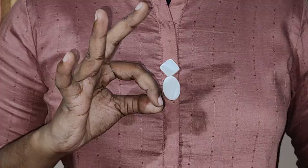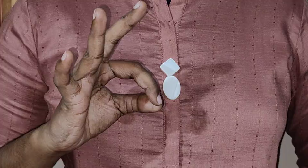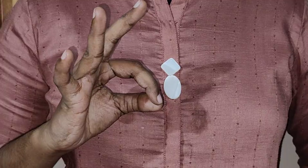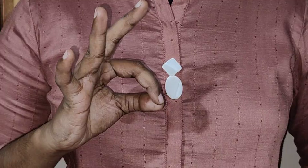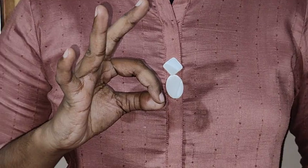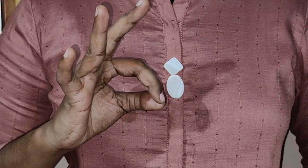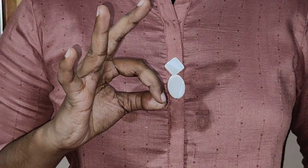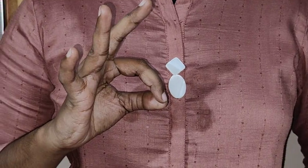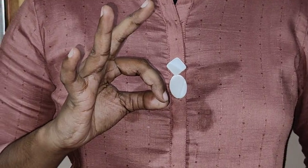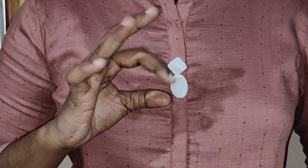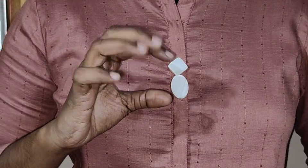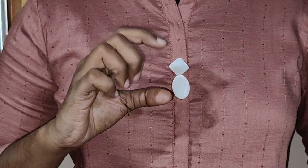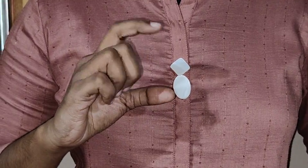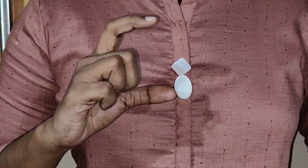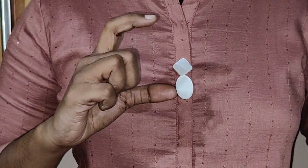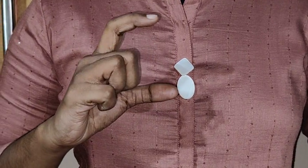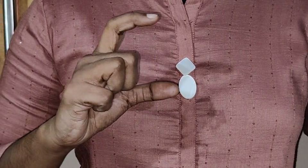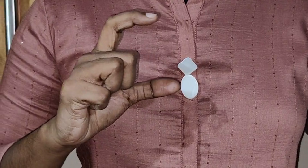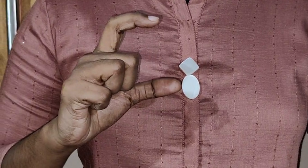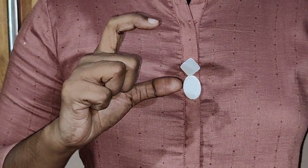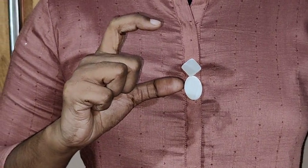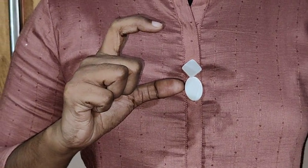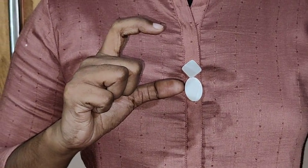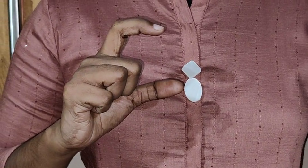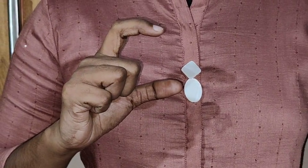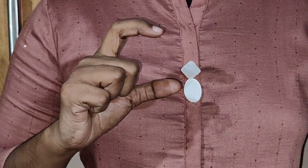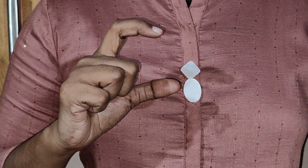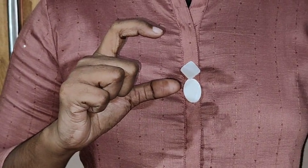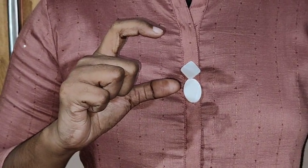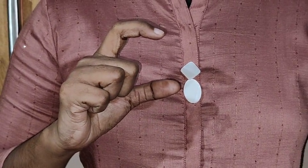ഓ